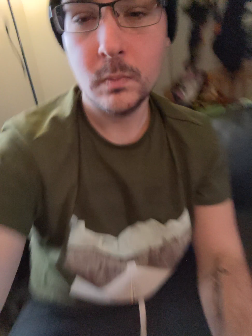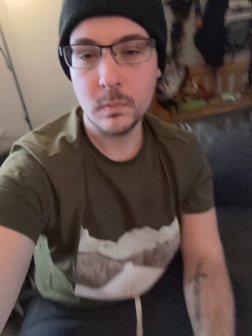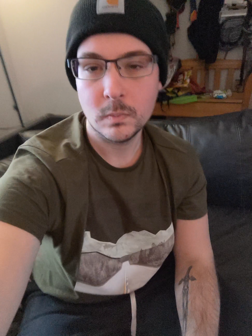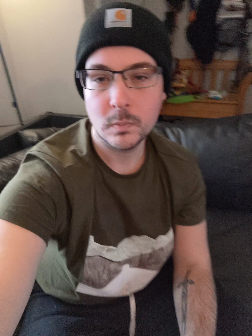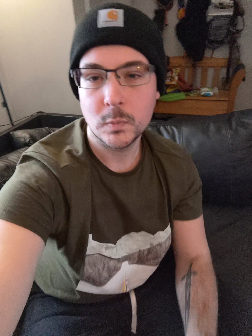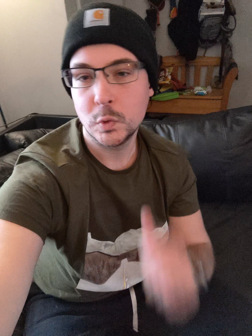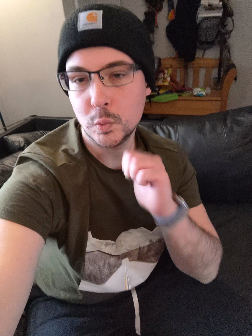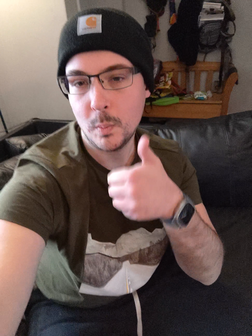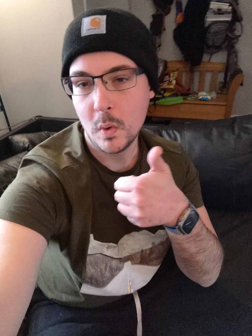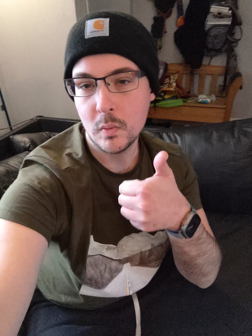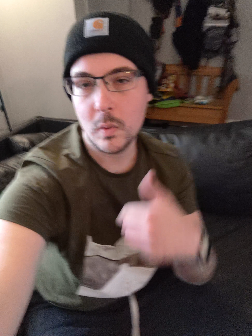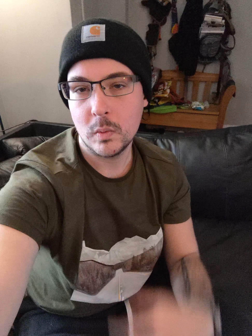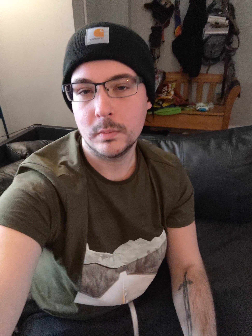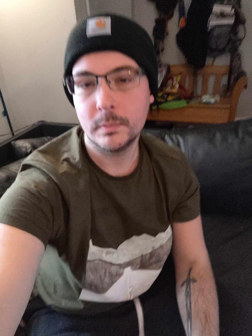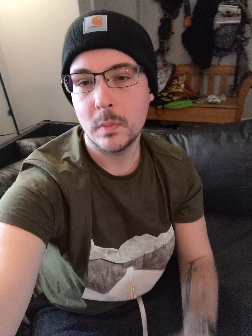tomorrow